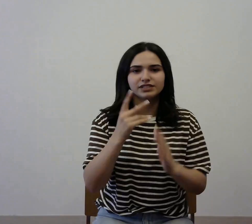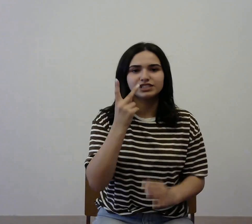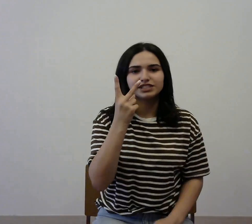2